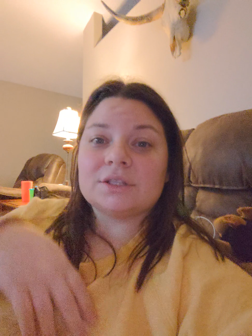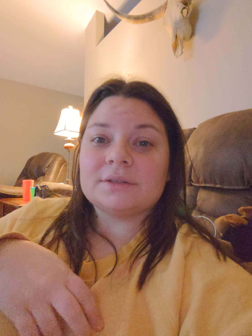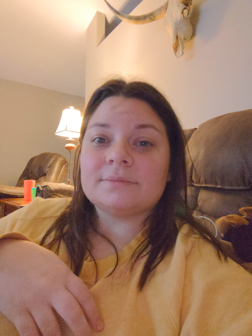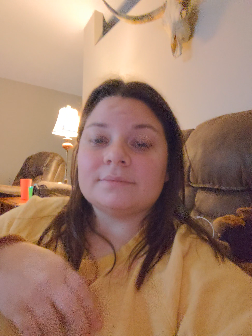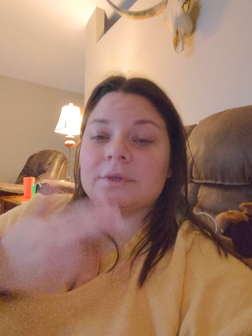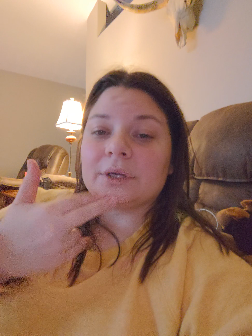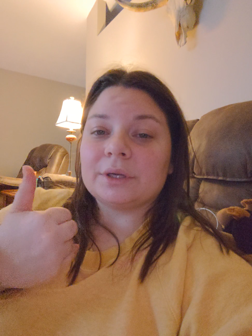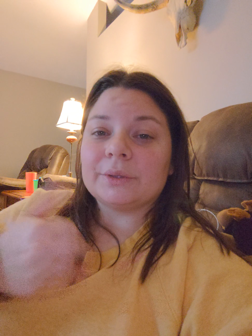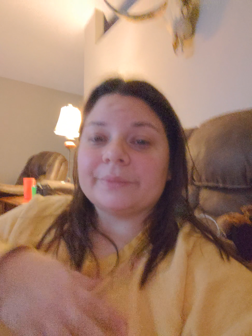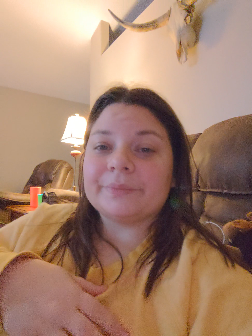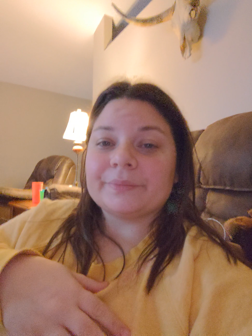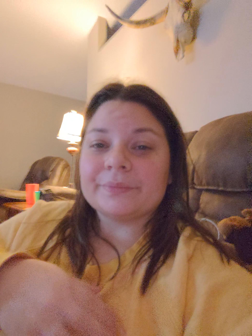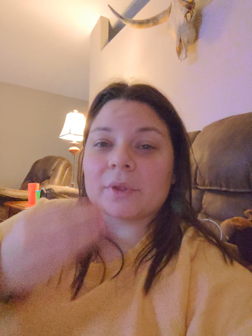cute